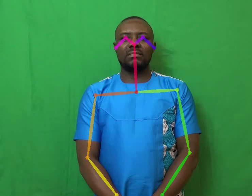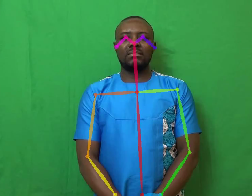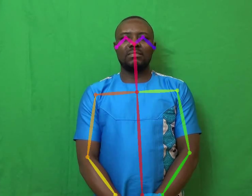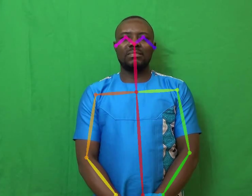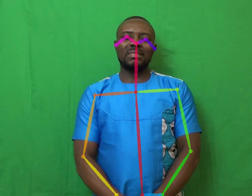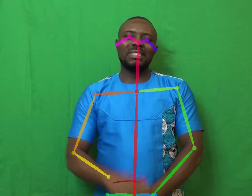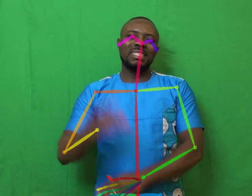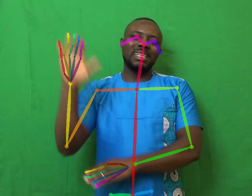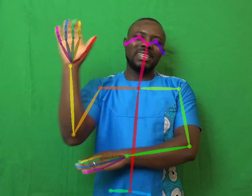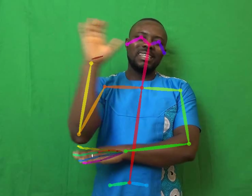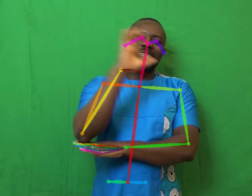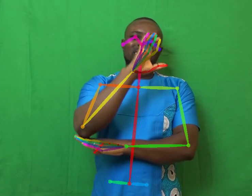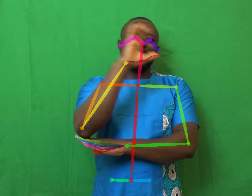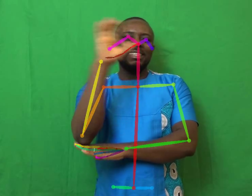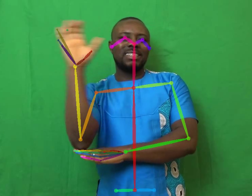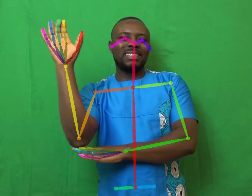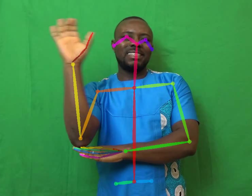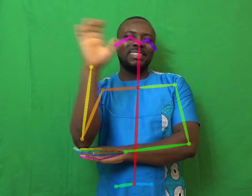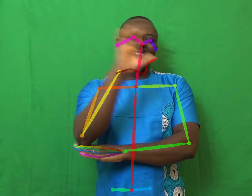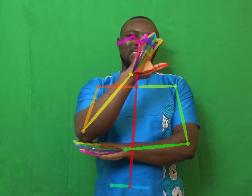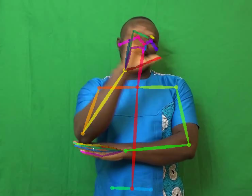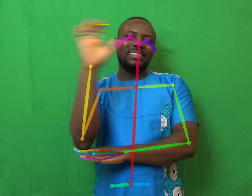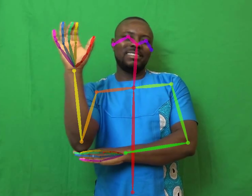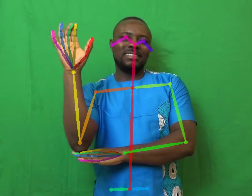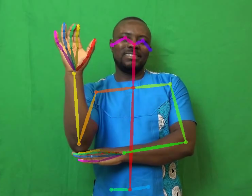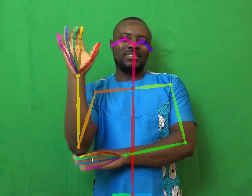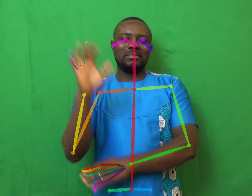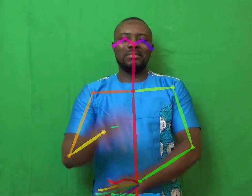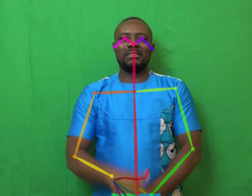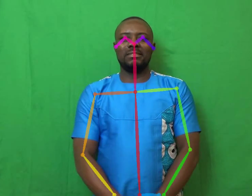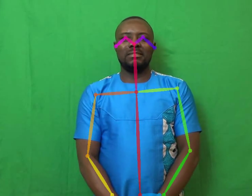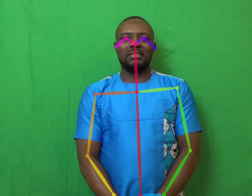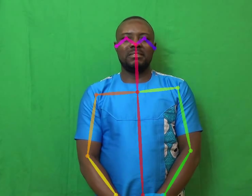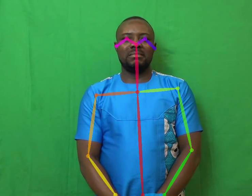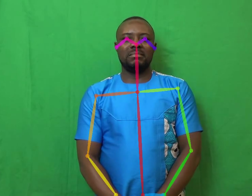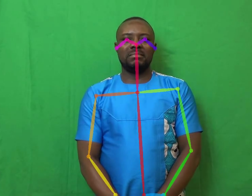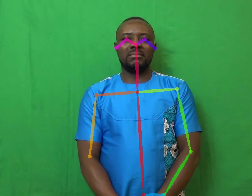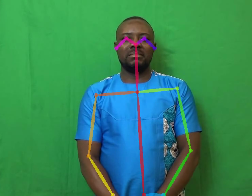Christmas